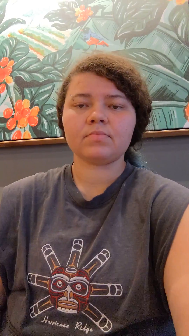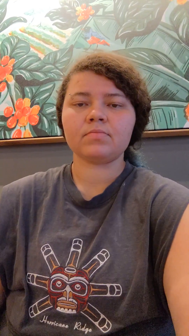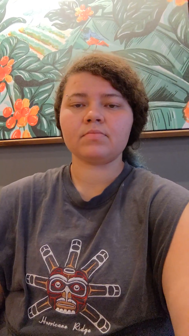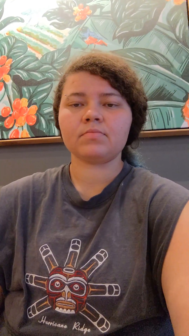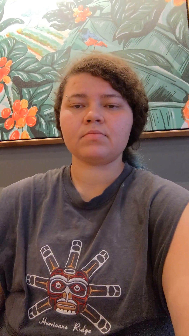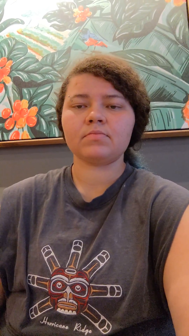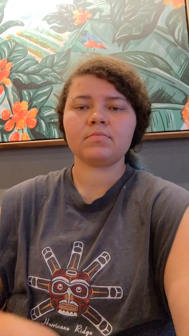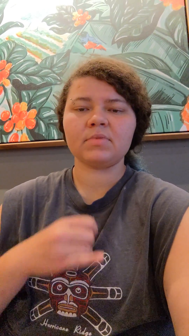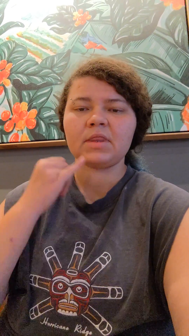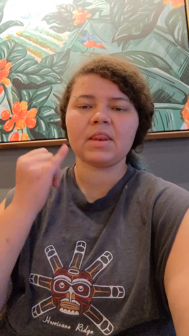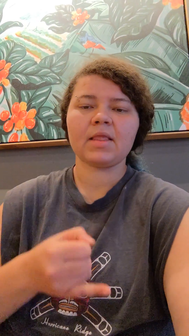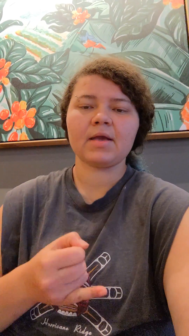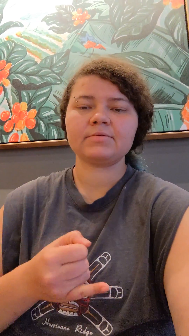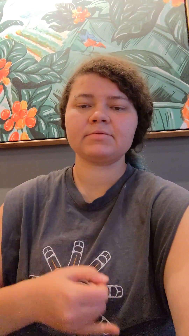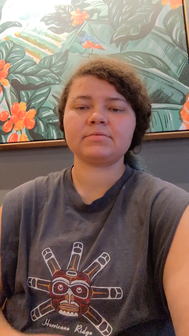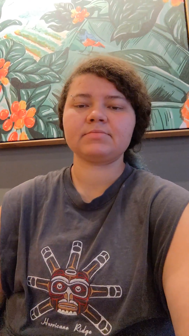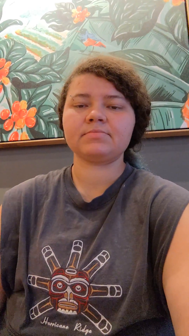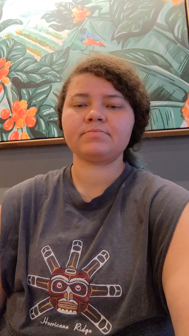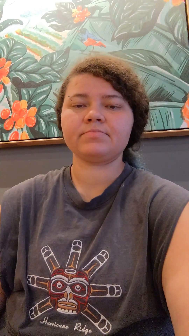last